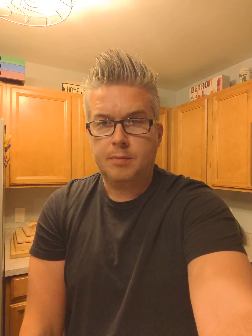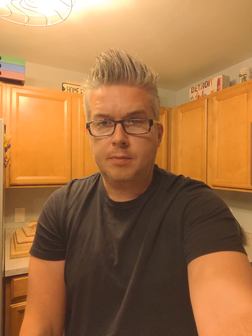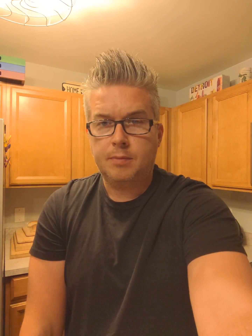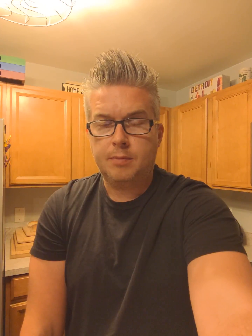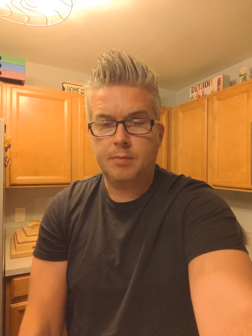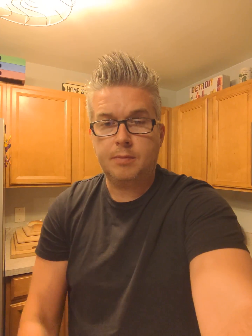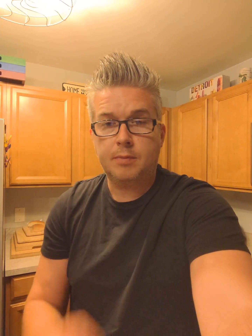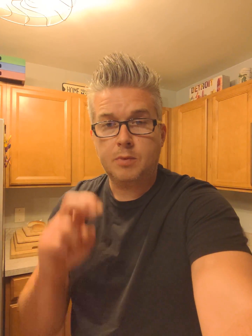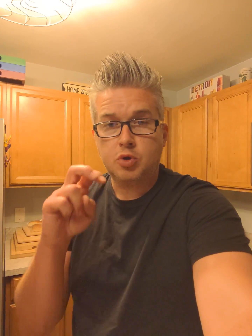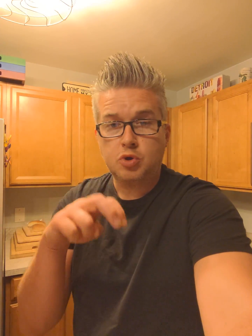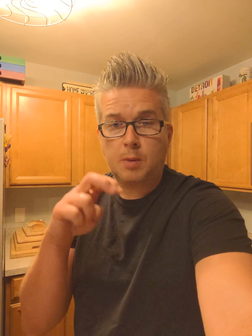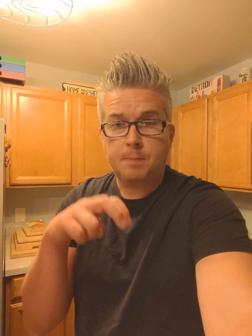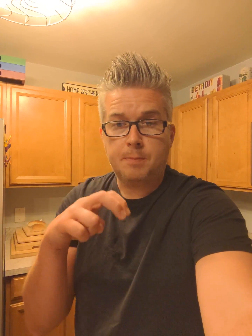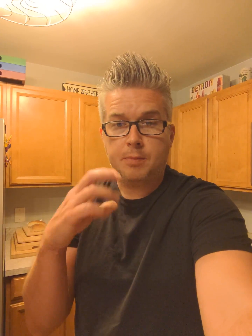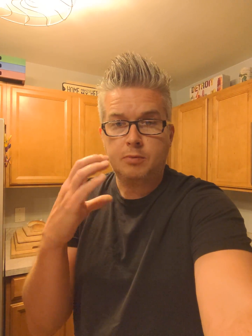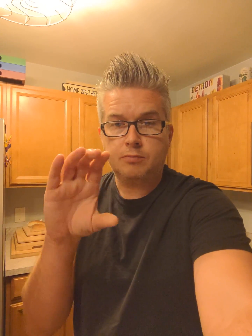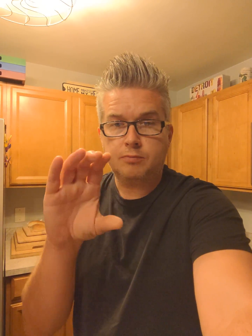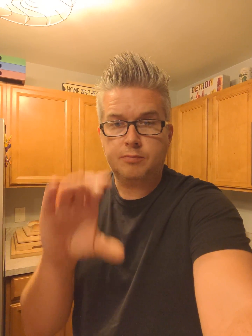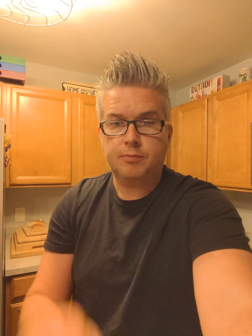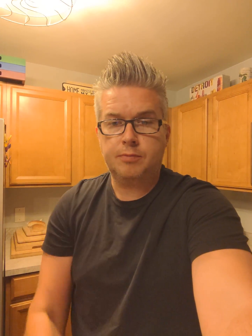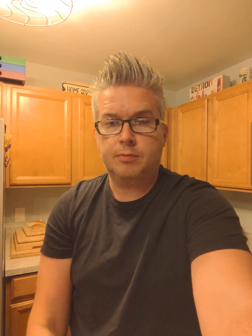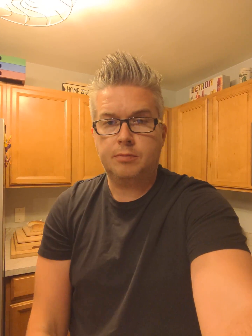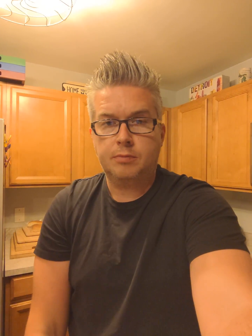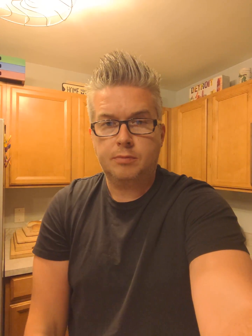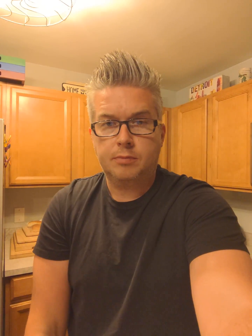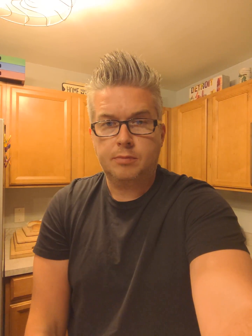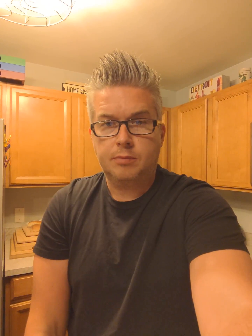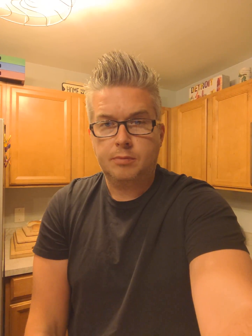potato chip